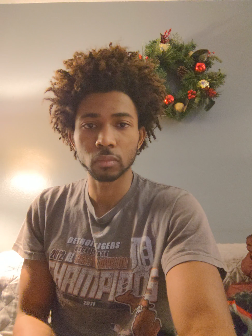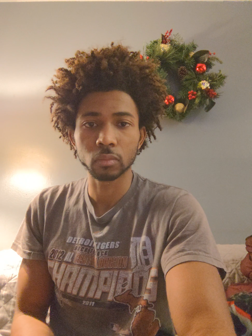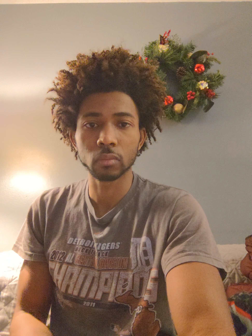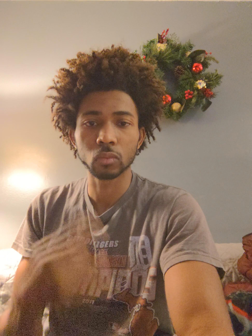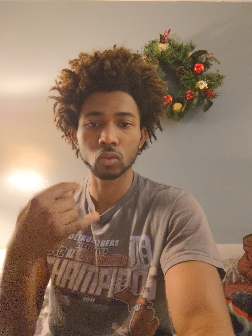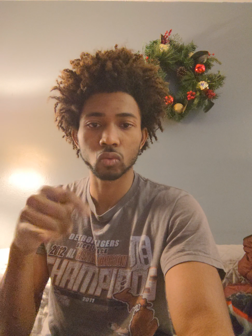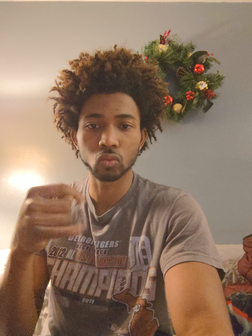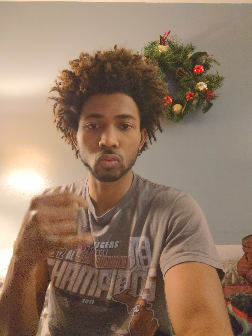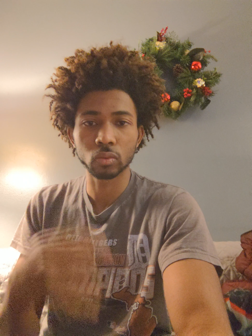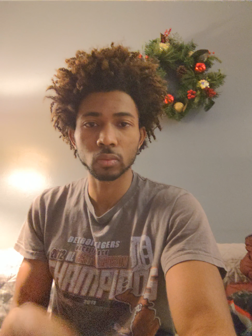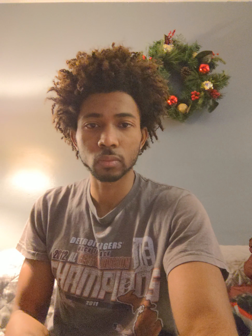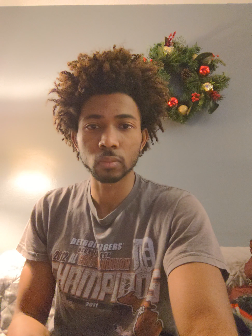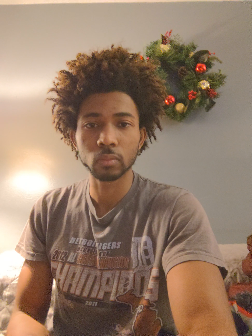toy